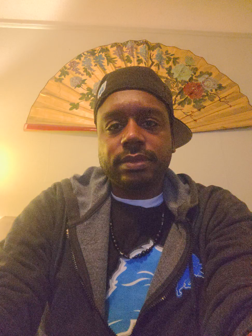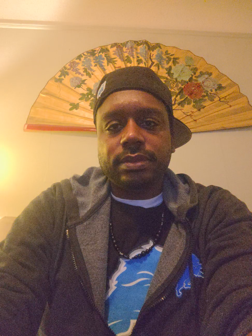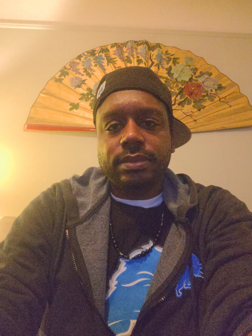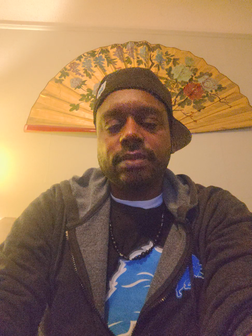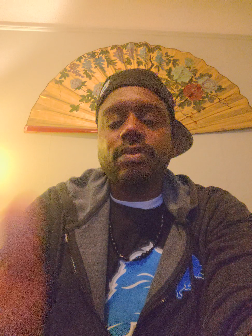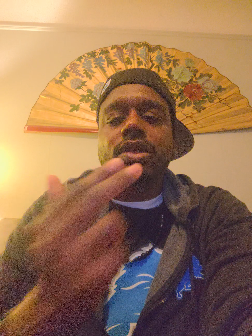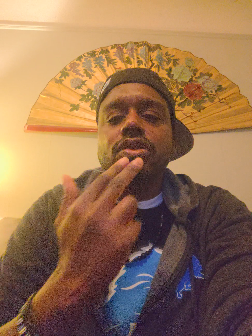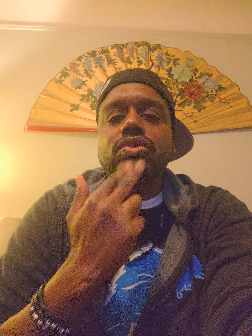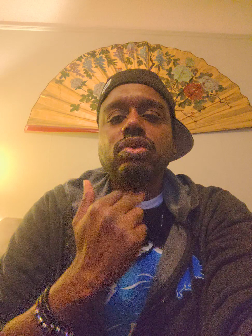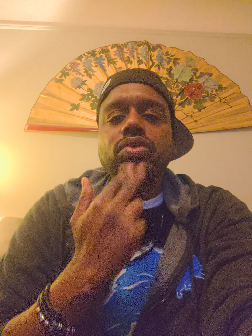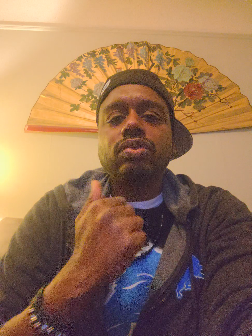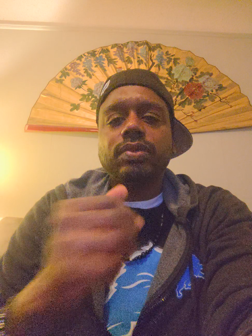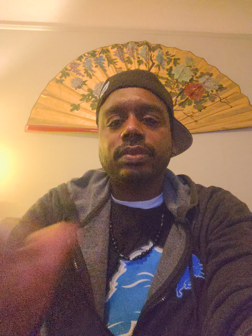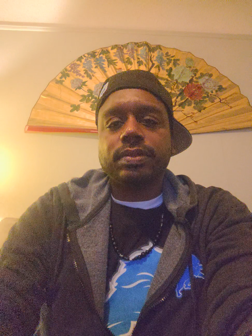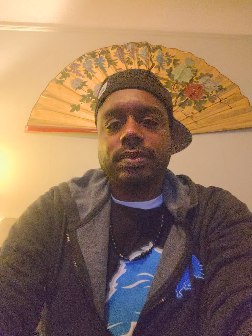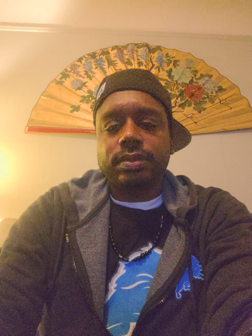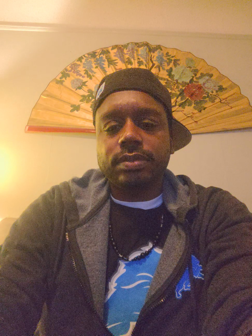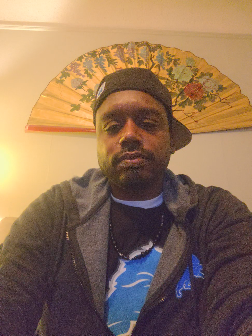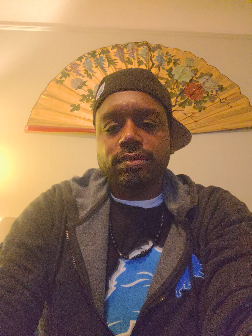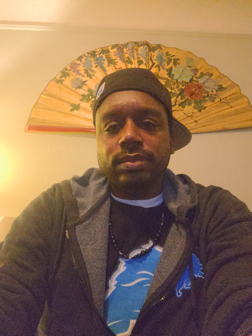cute